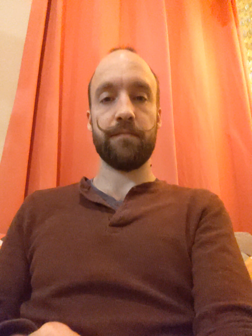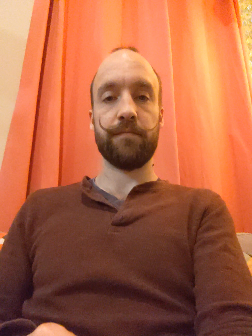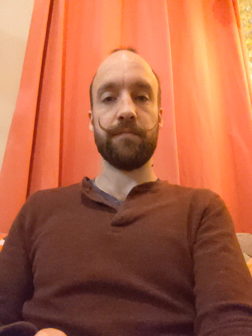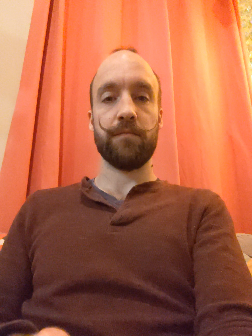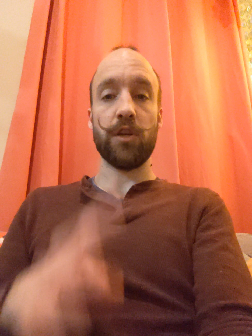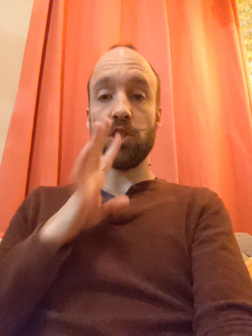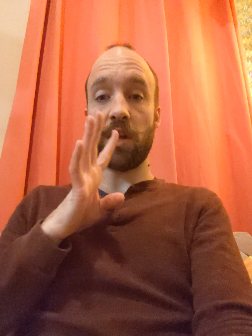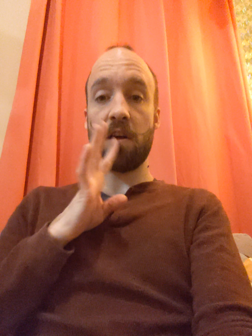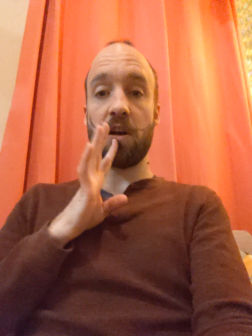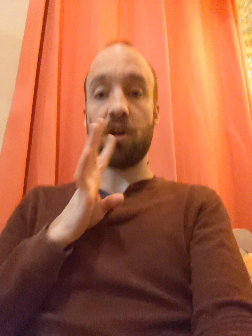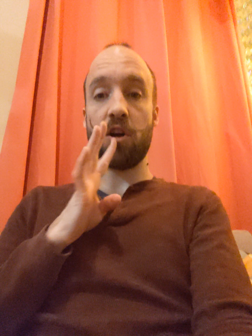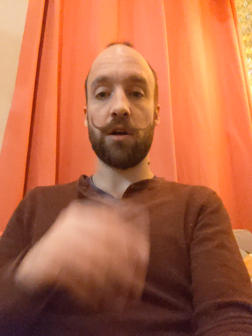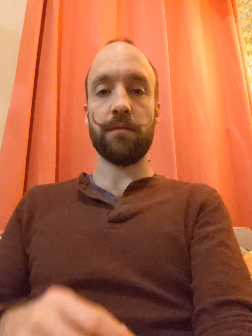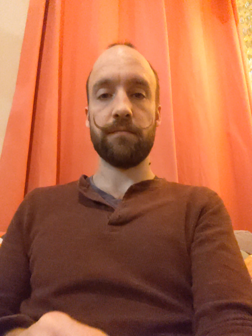talk